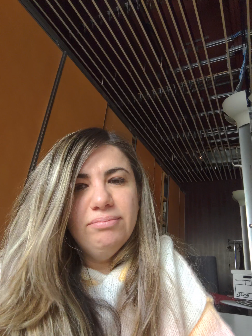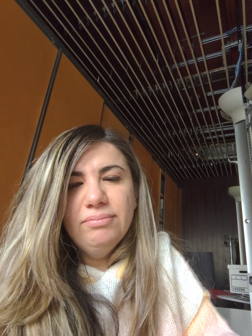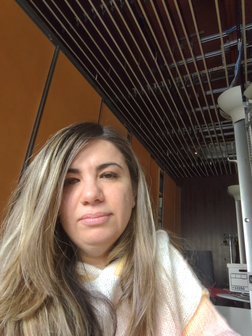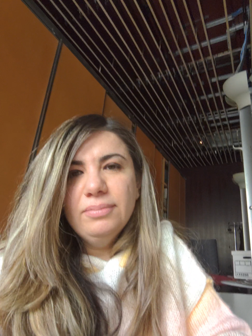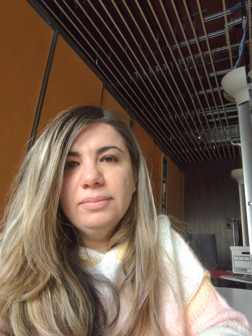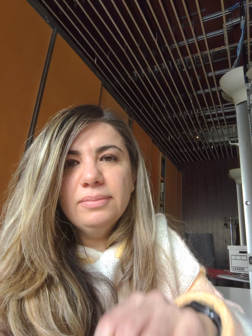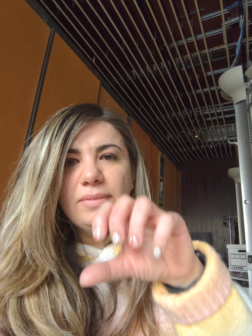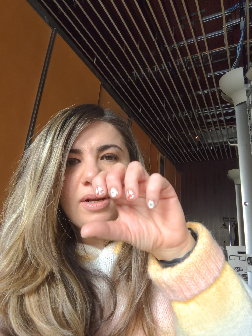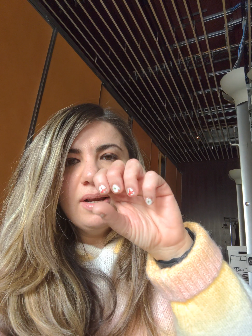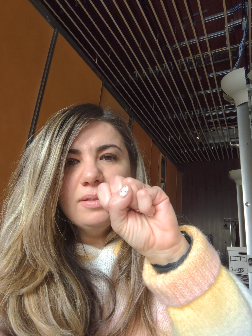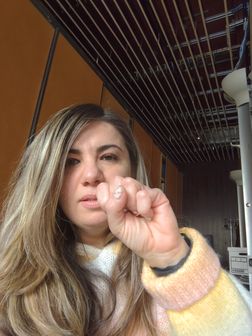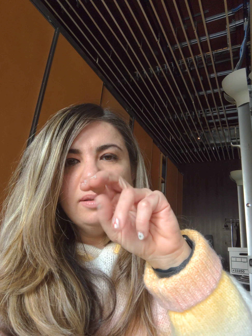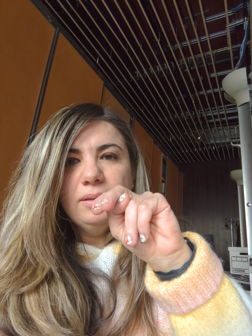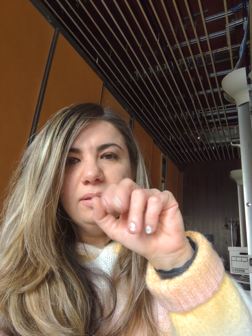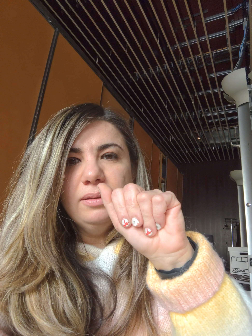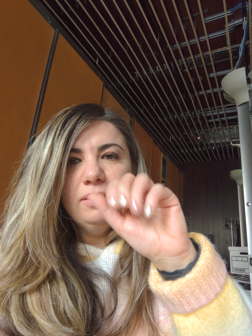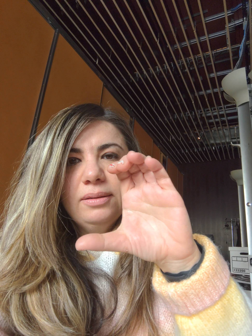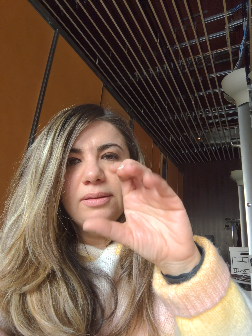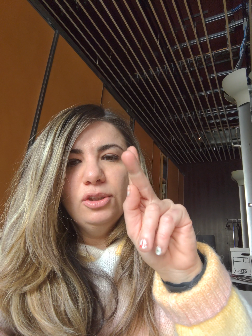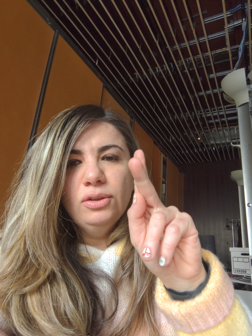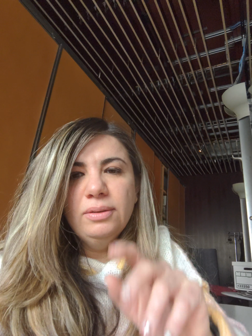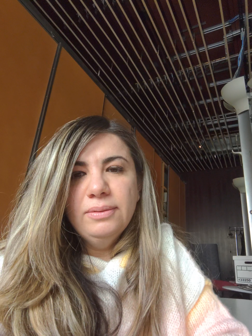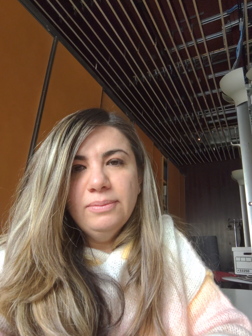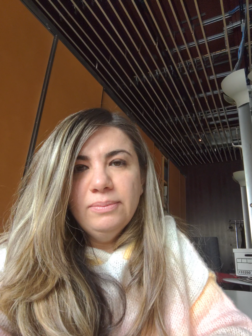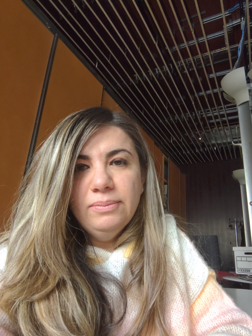snack